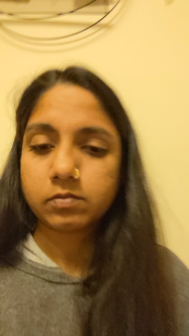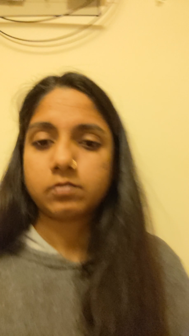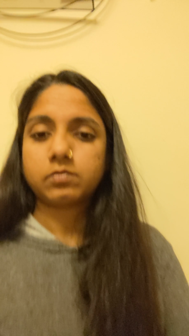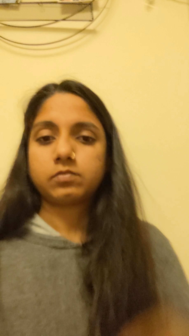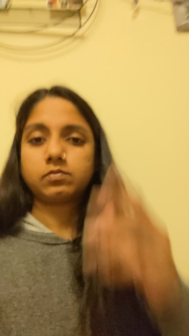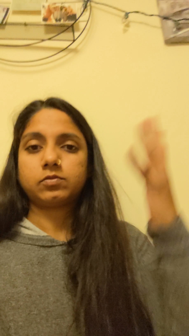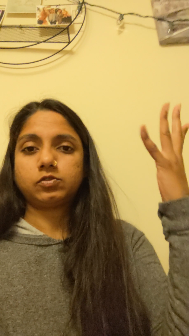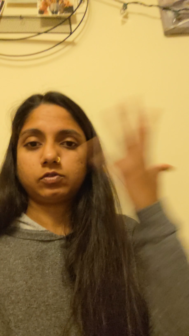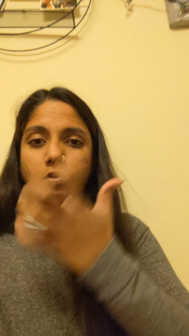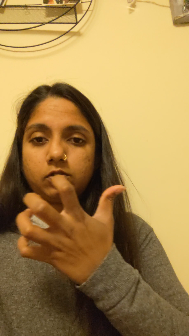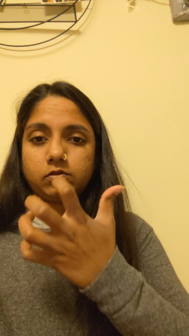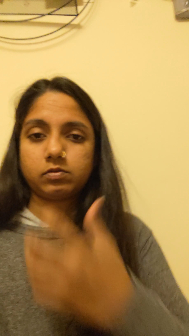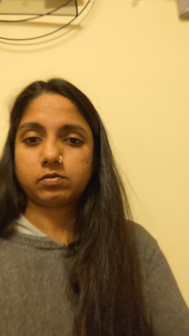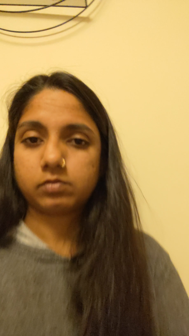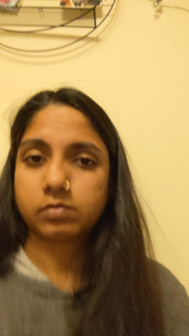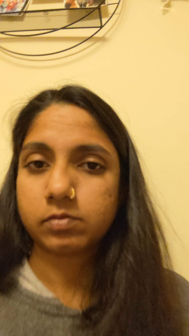dark